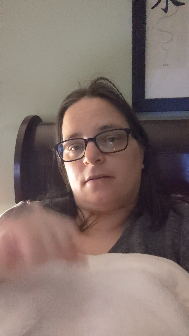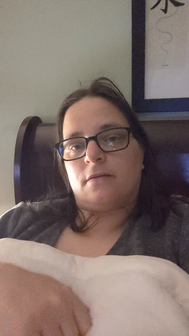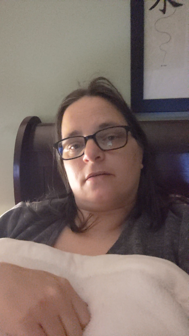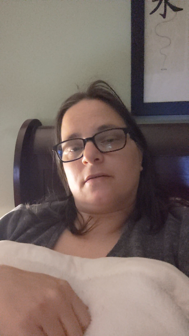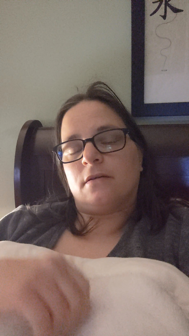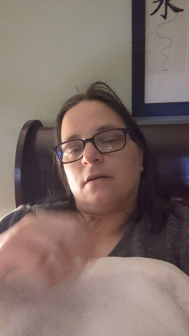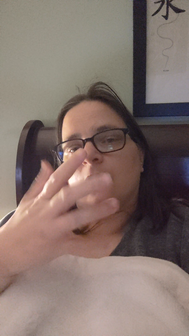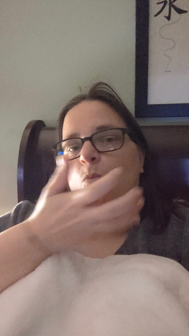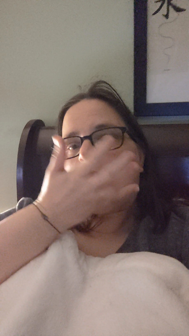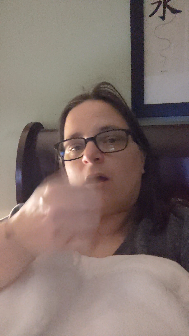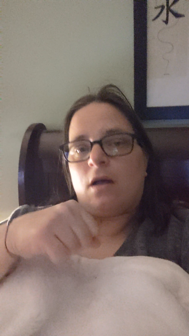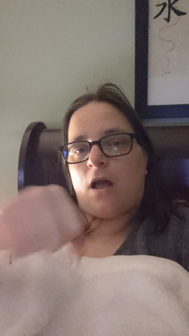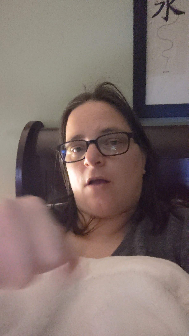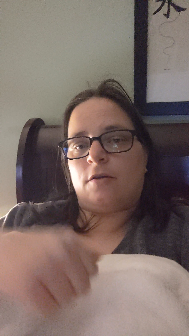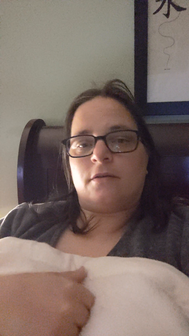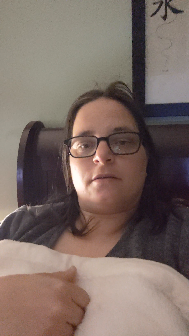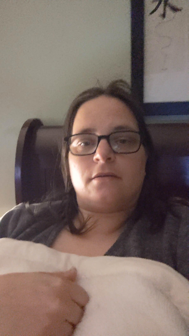lawn mower